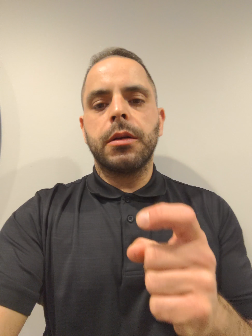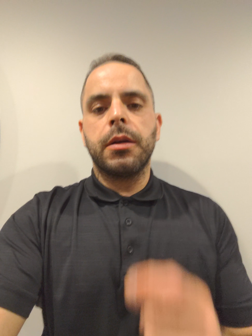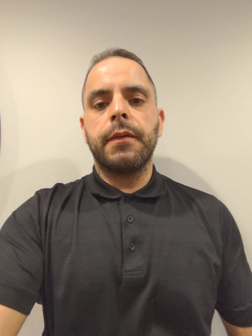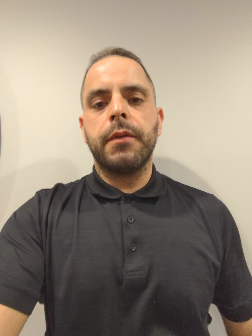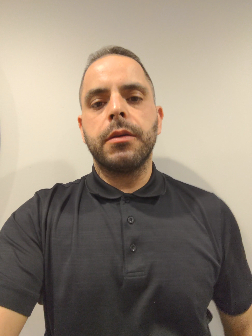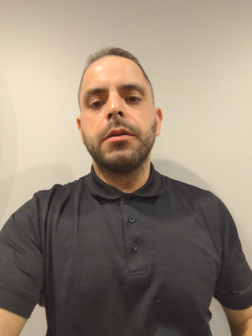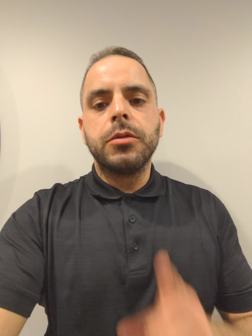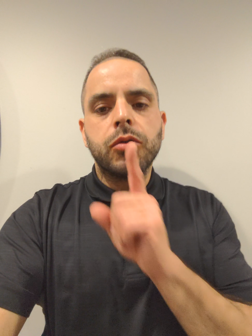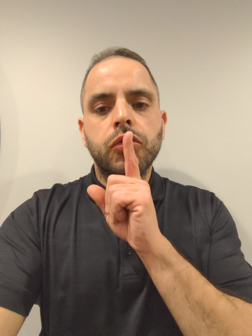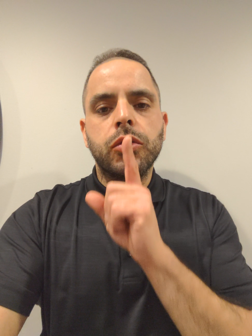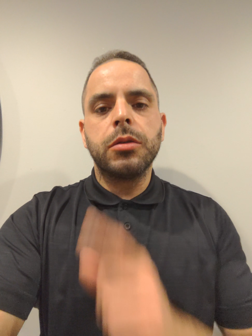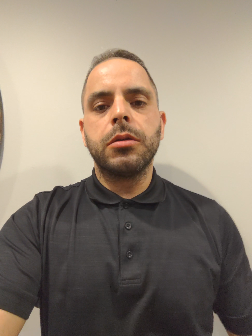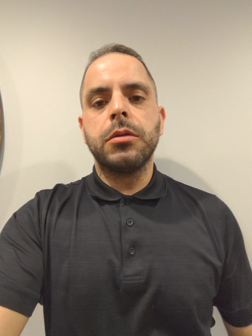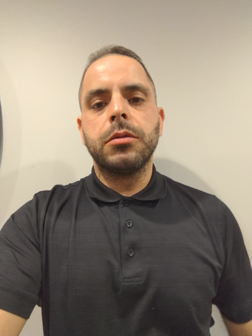shhh